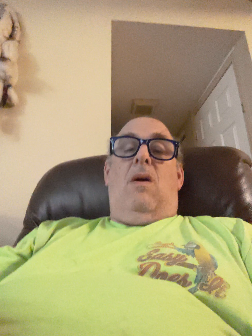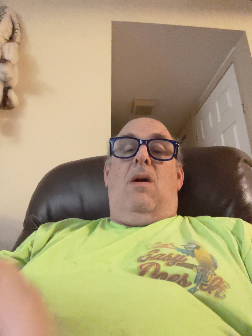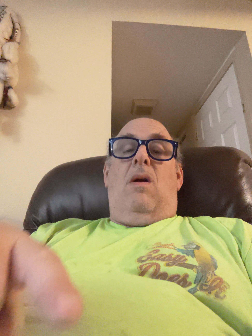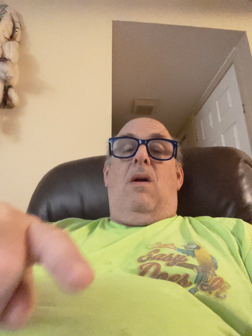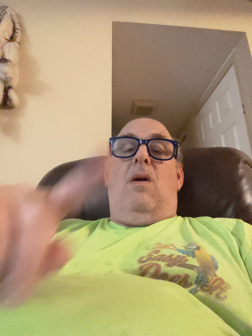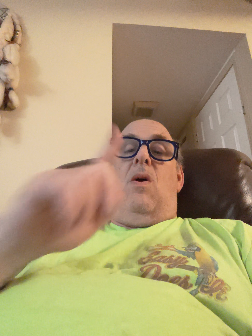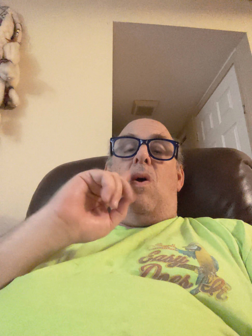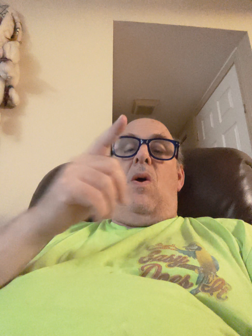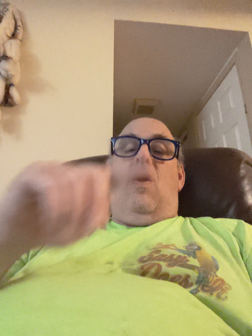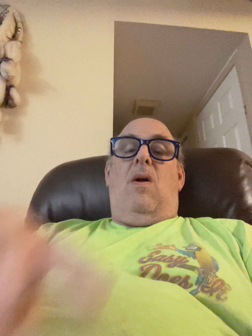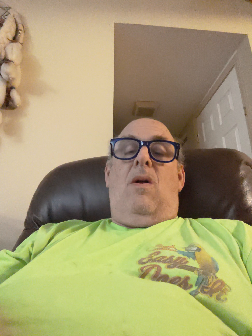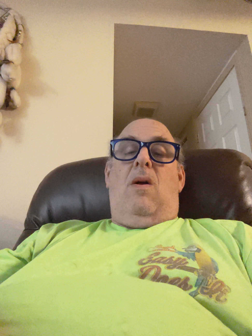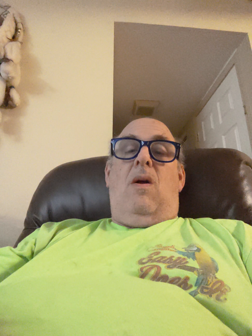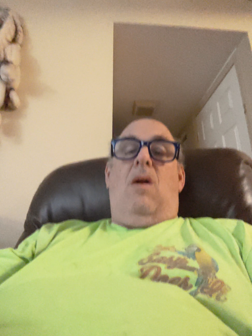talk